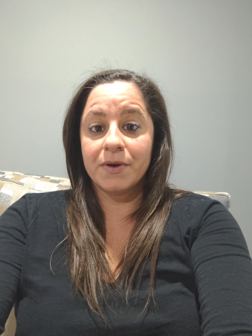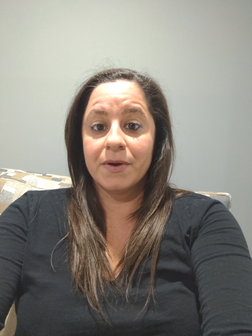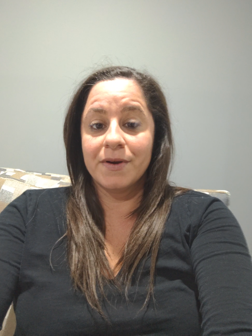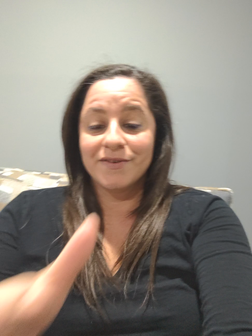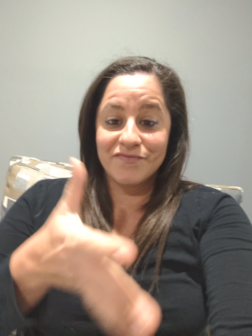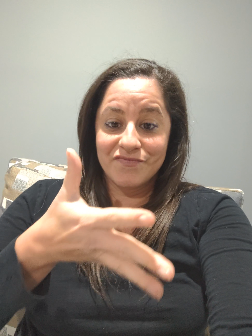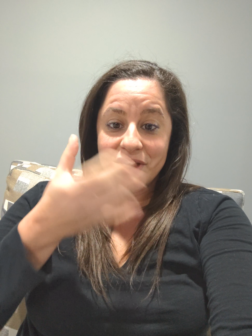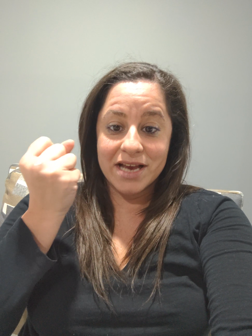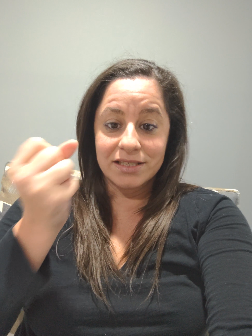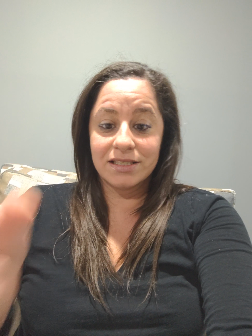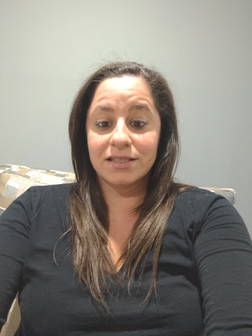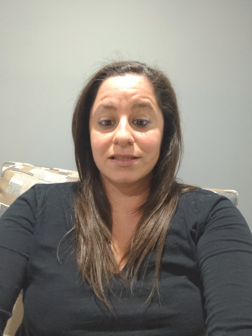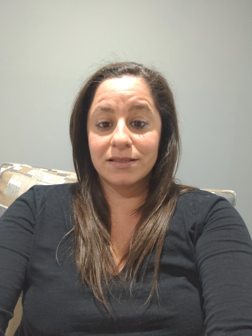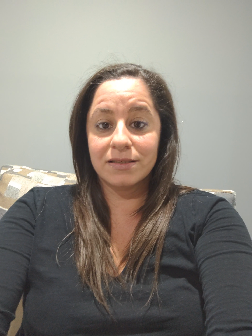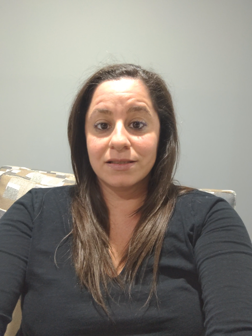fast